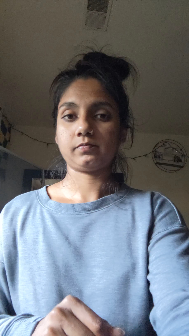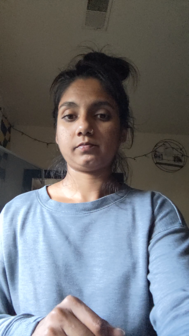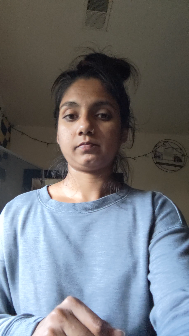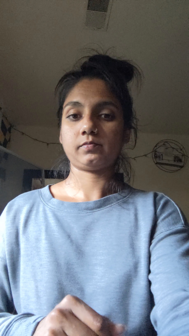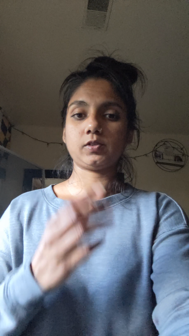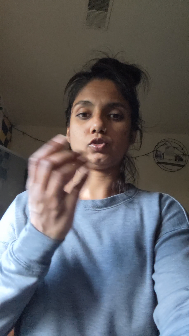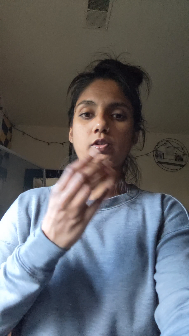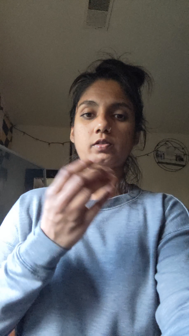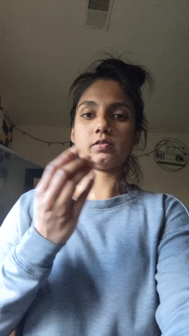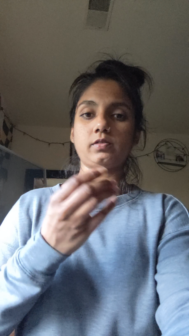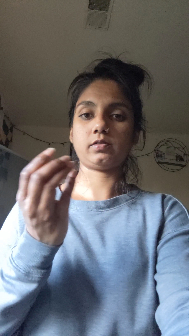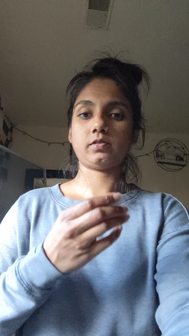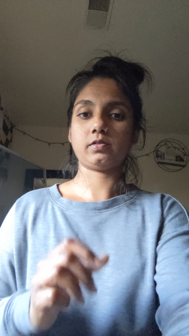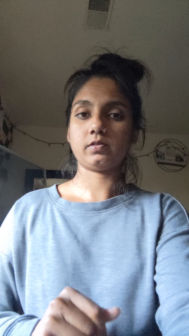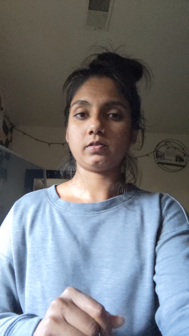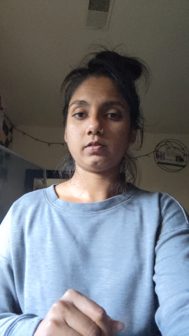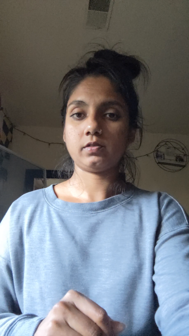shake